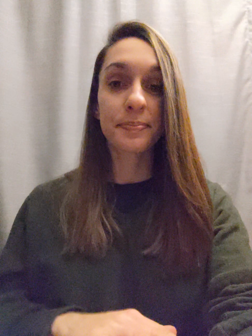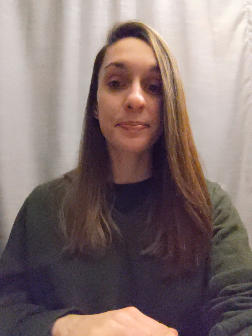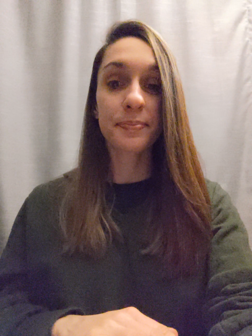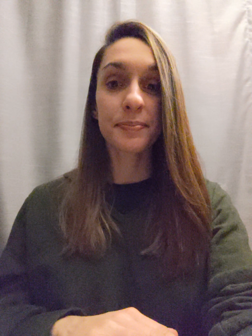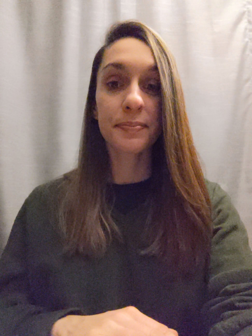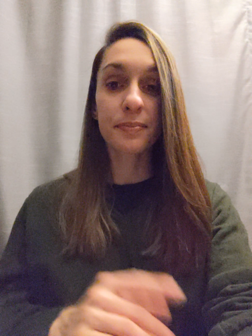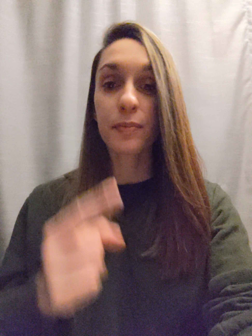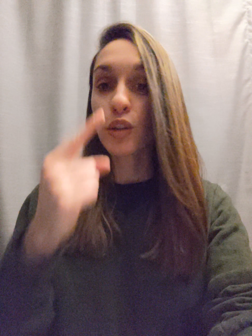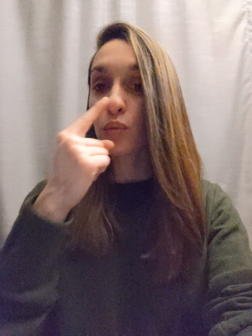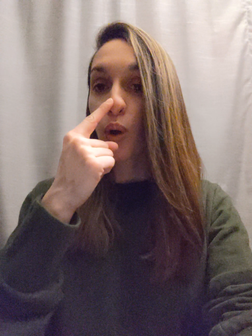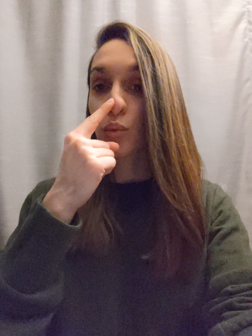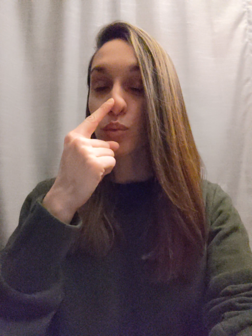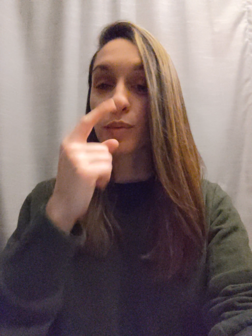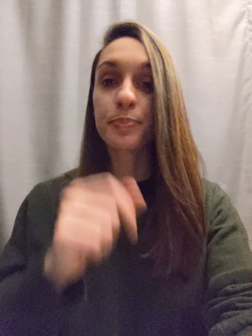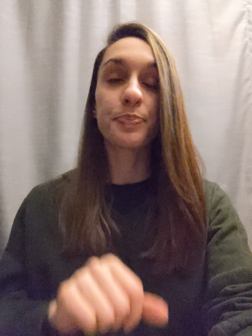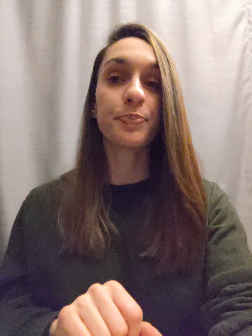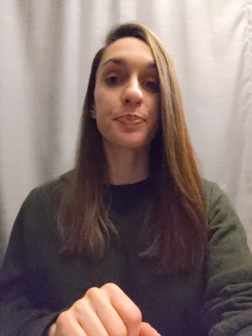nose